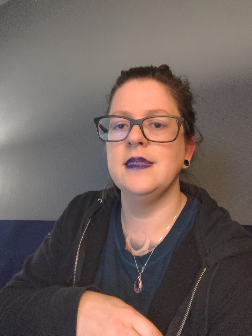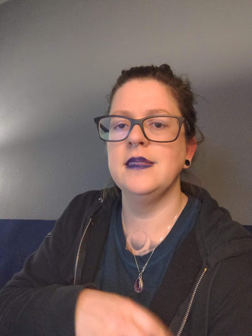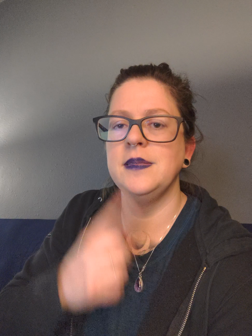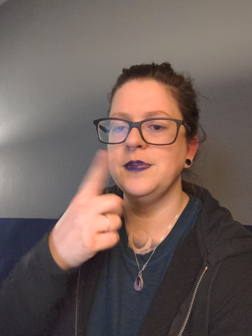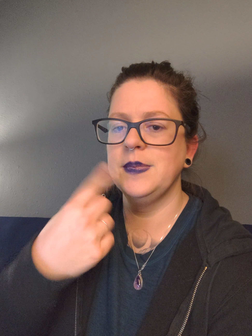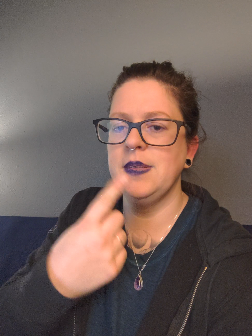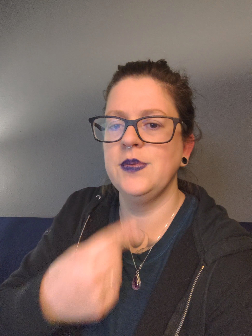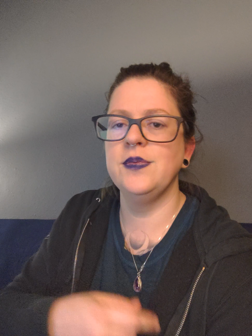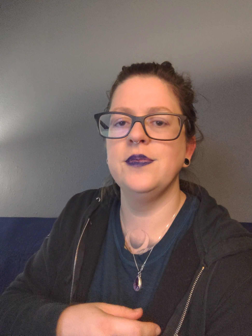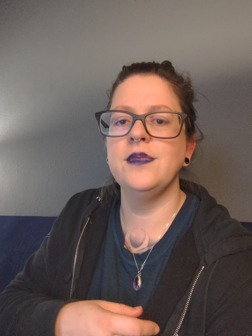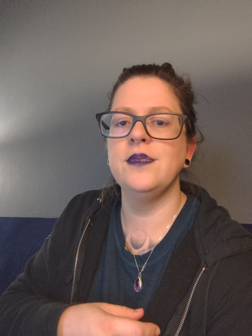mouth